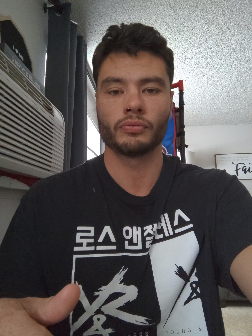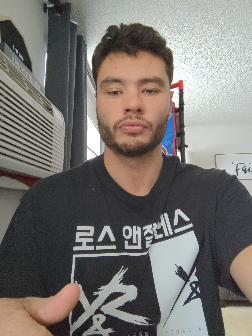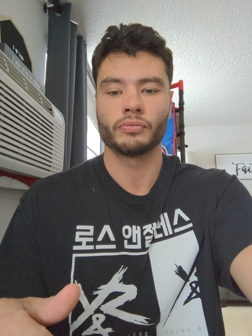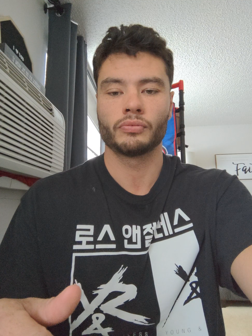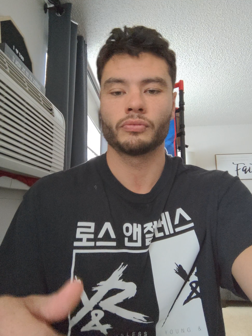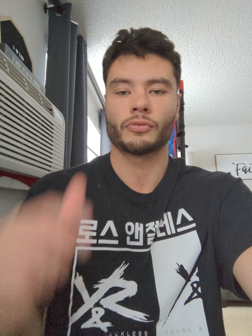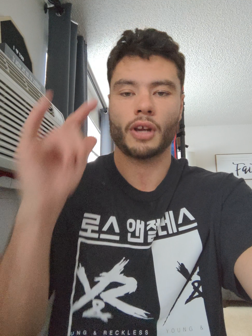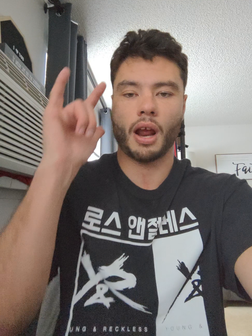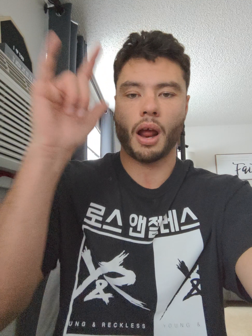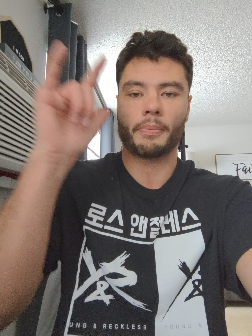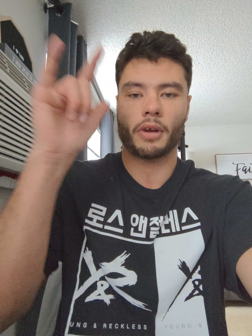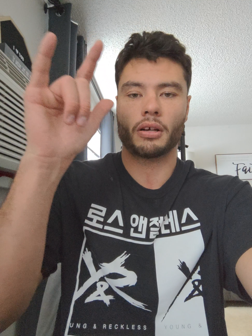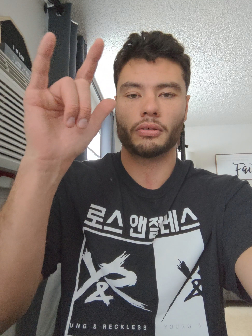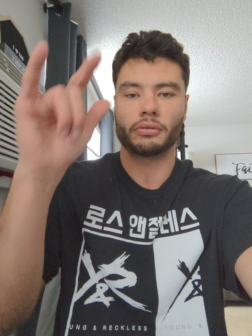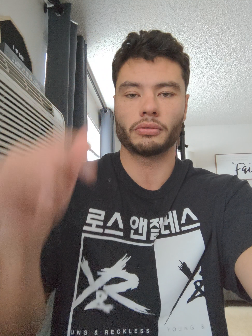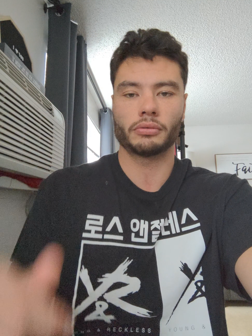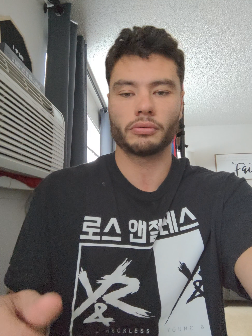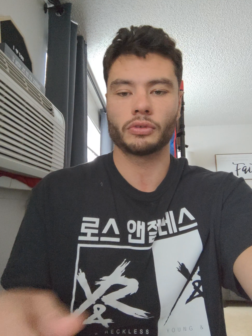airplane